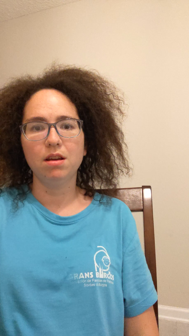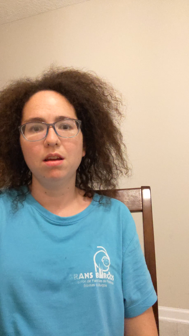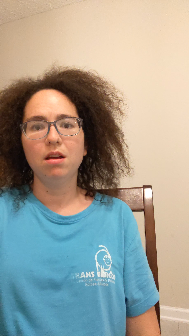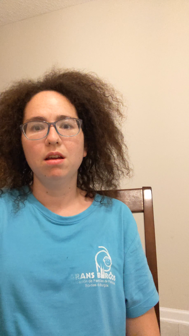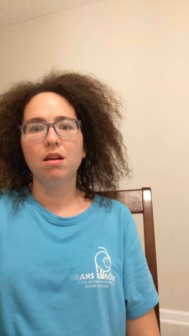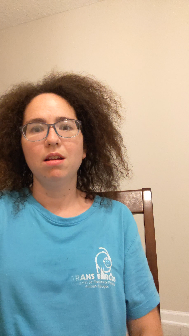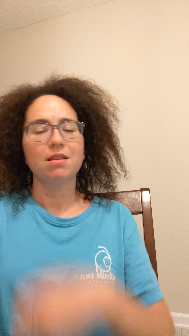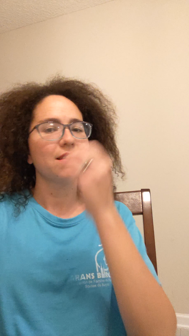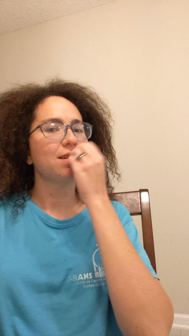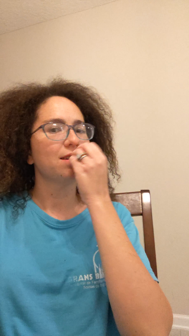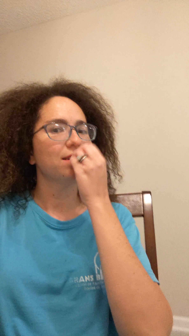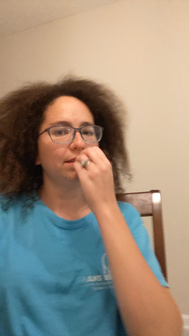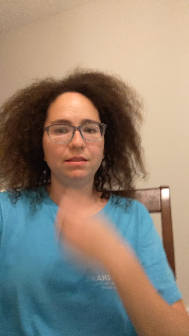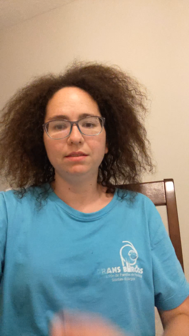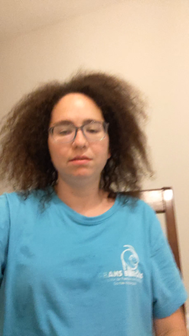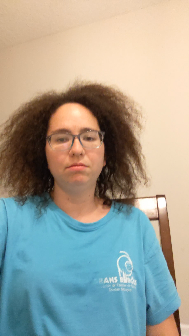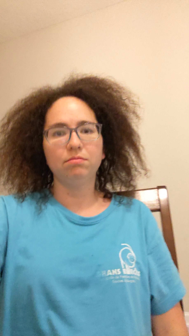eat